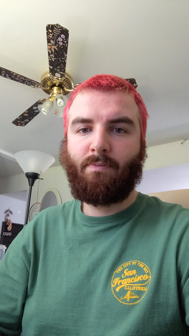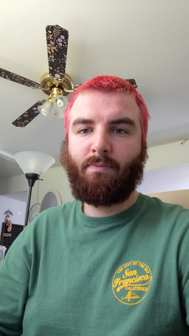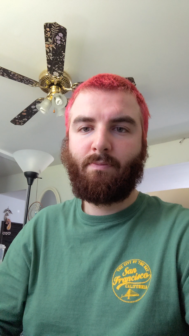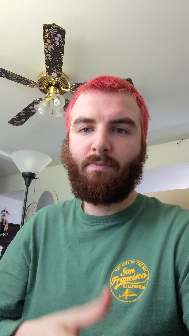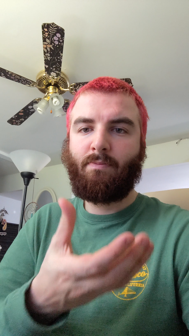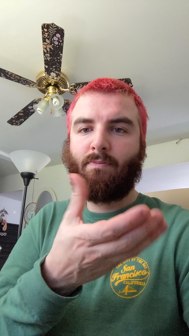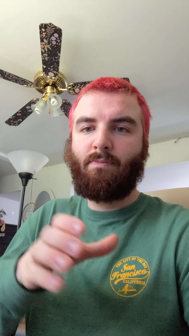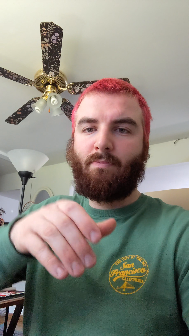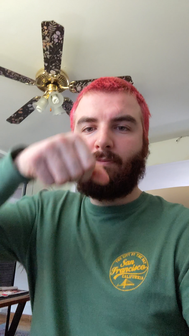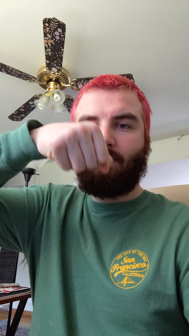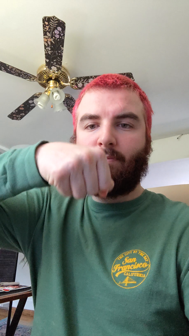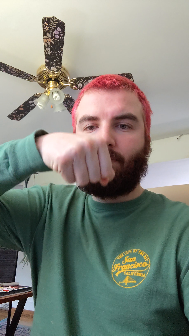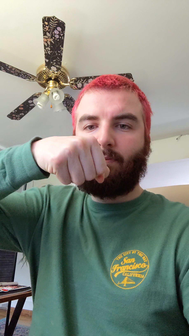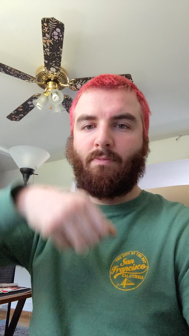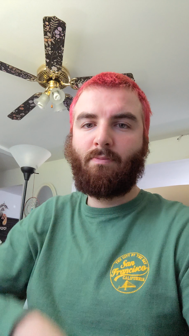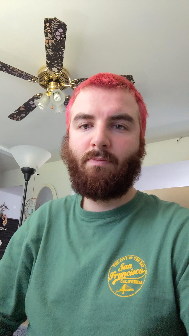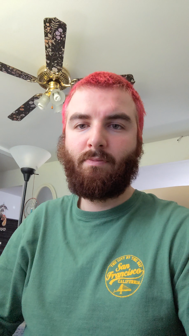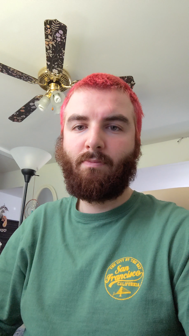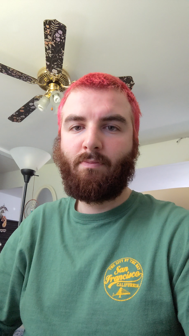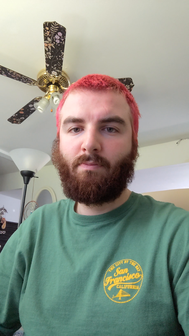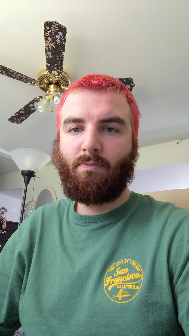basket